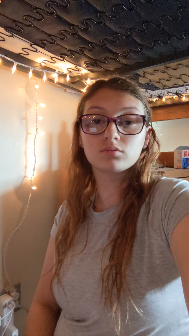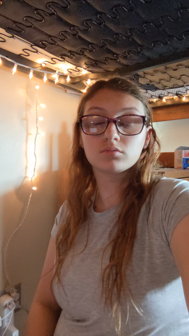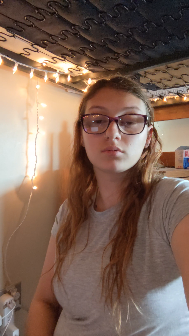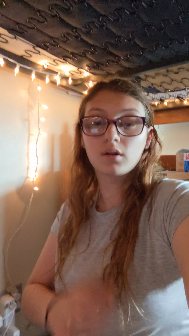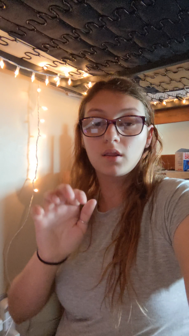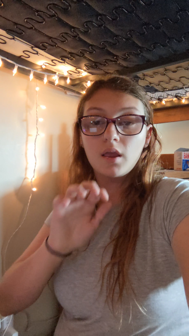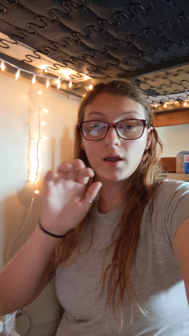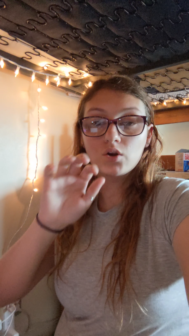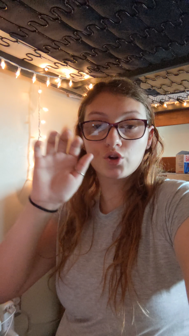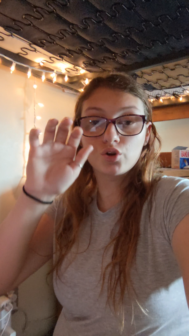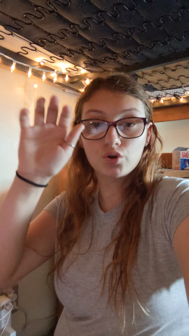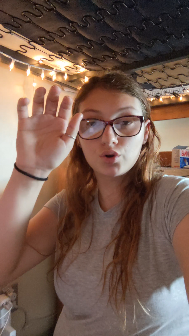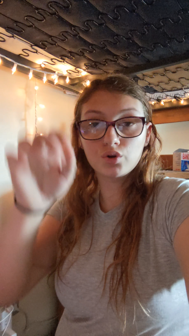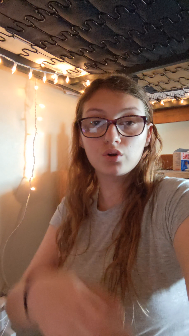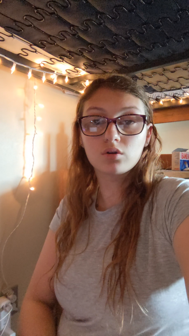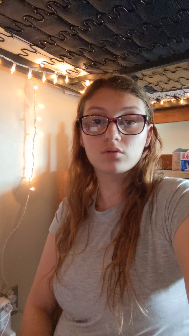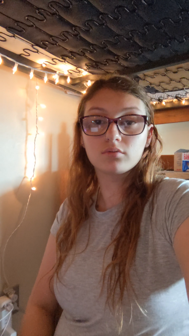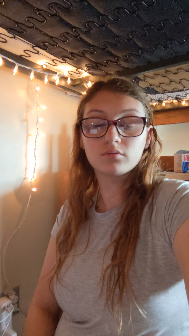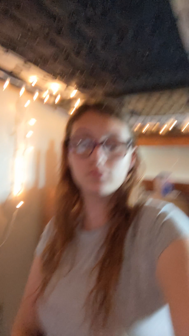ladder